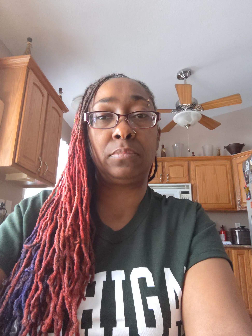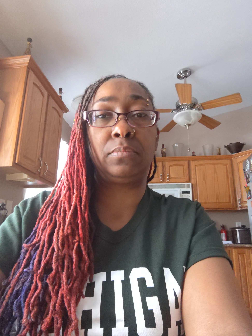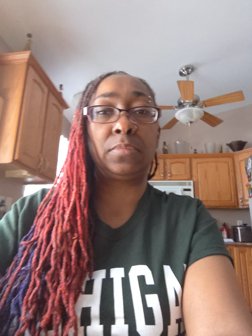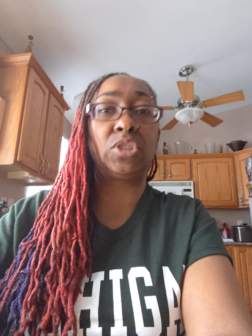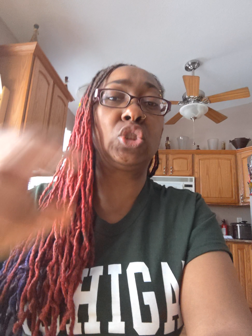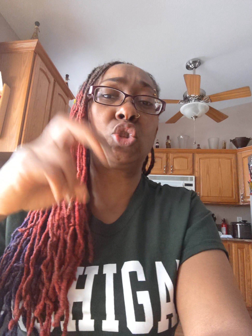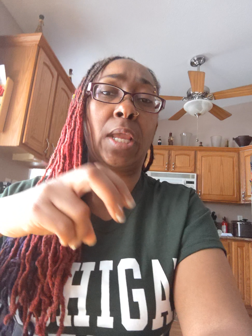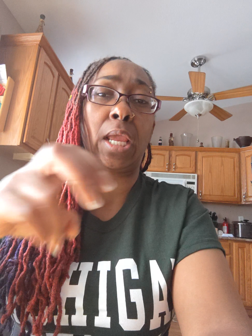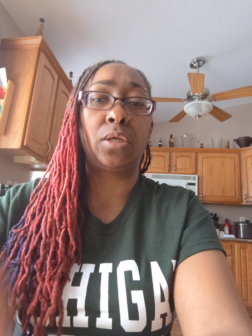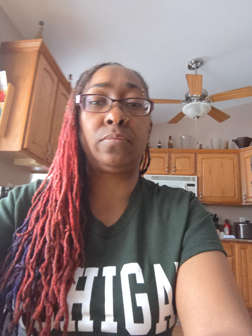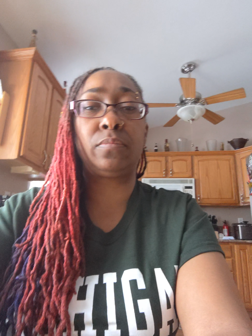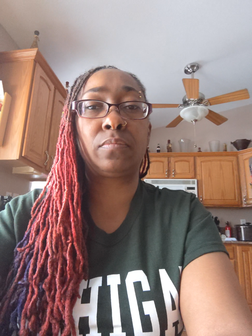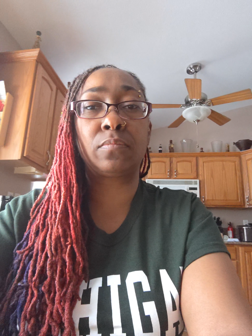chair